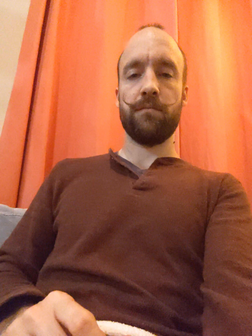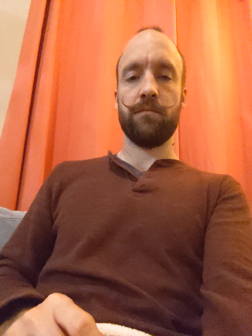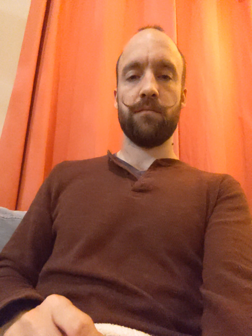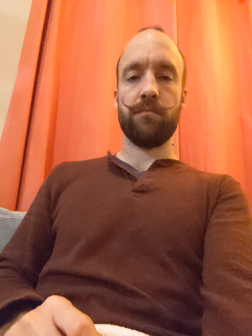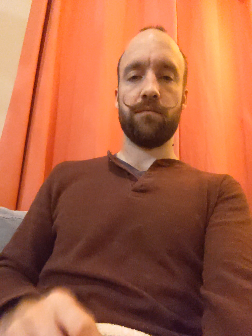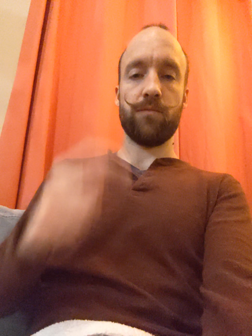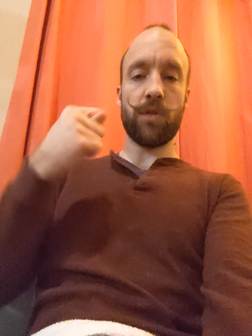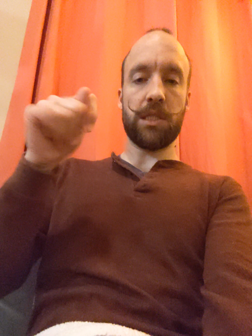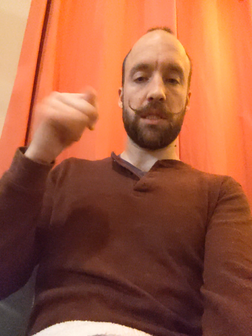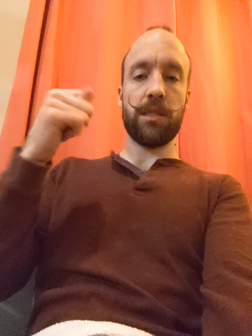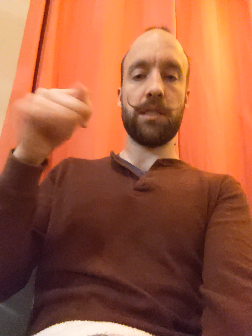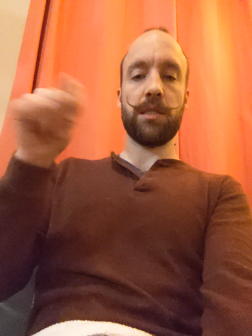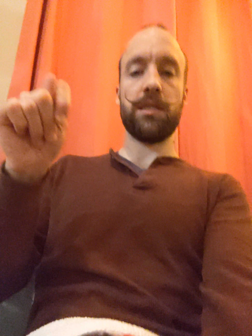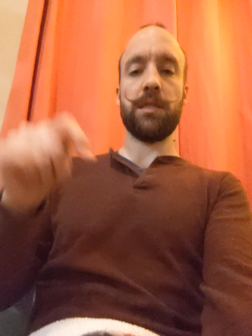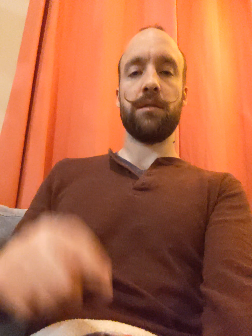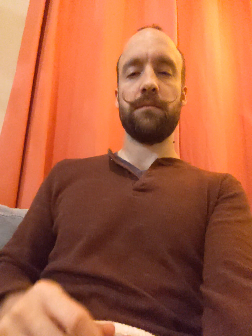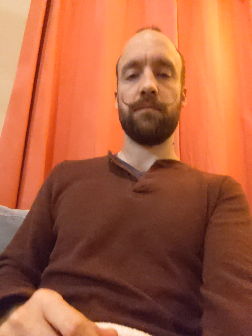toy